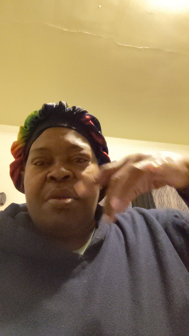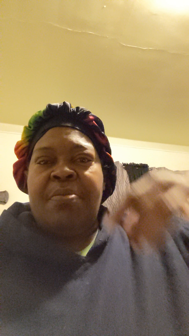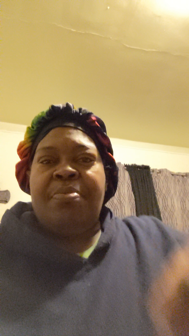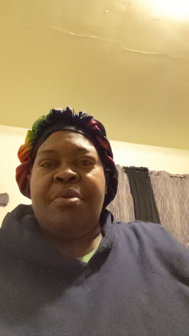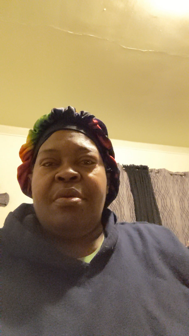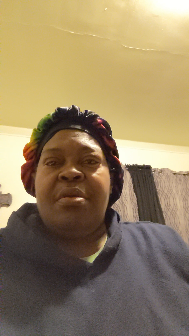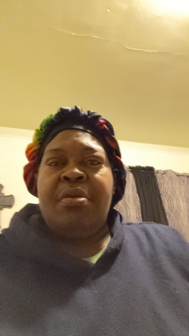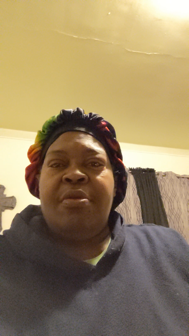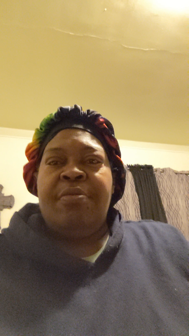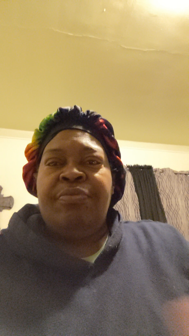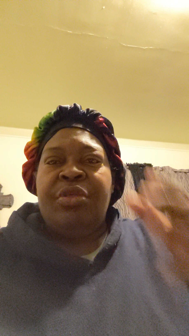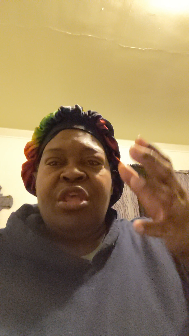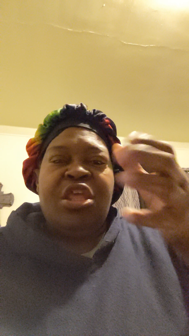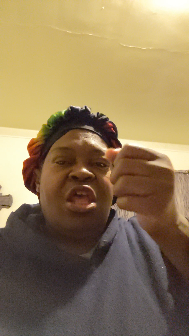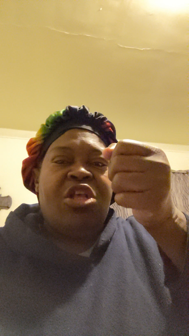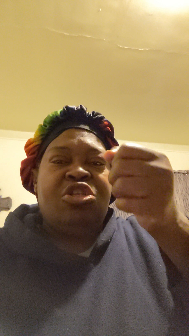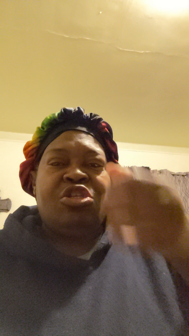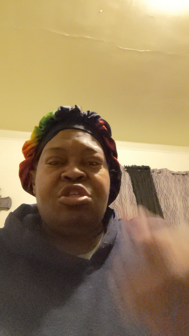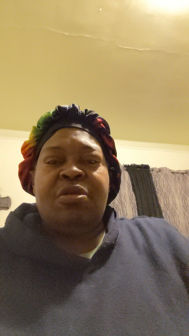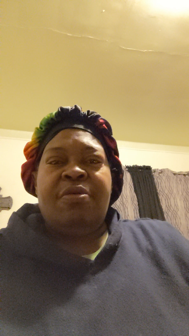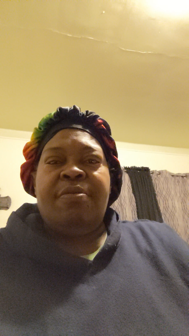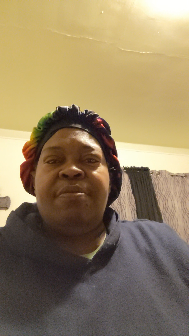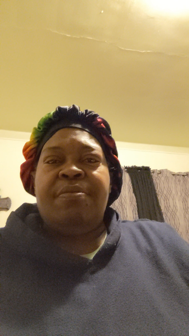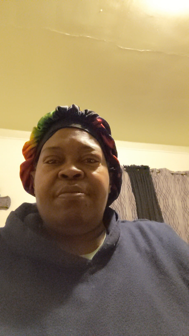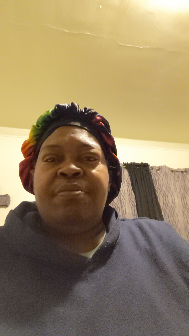catch